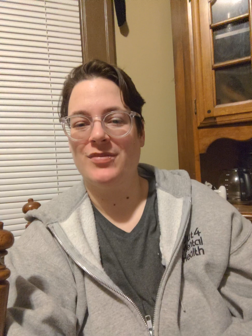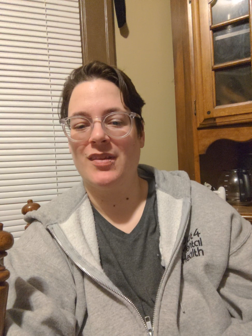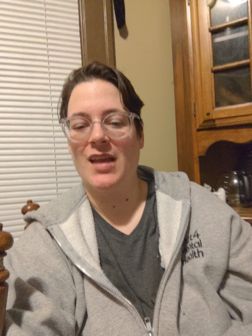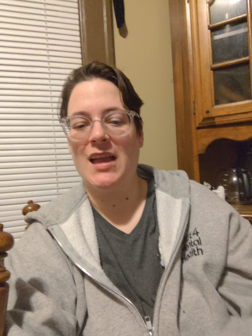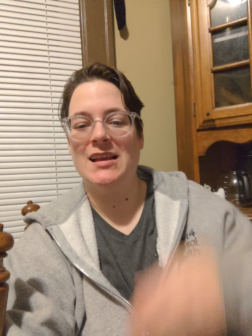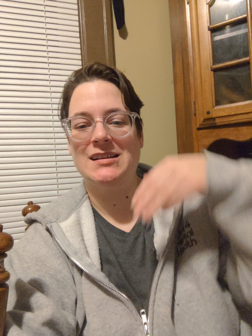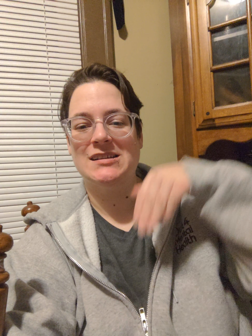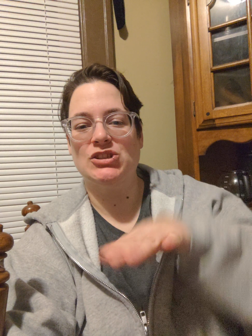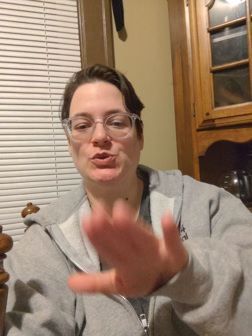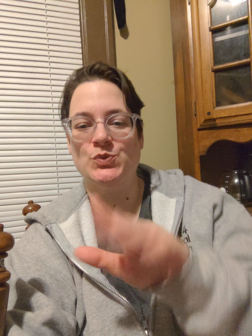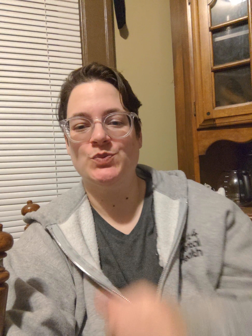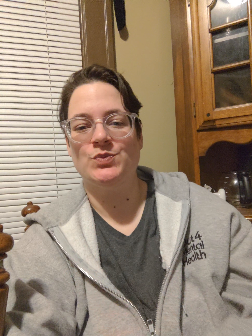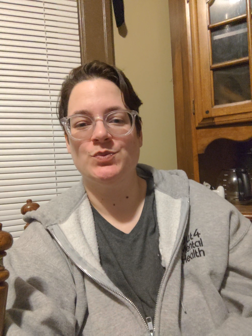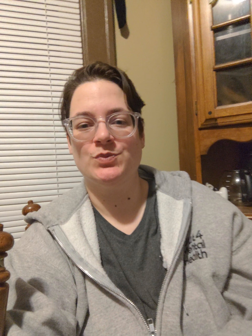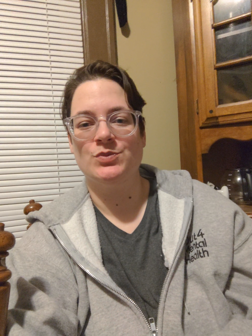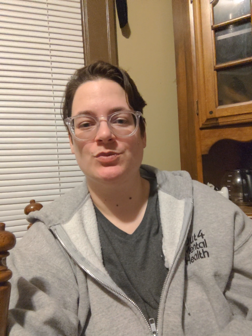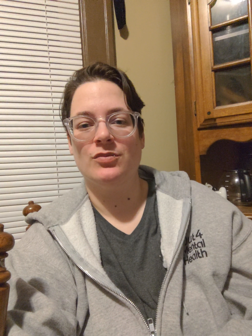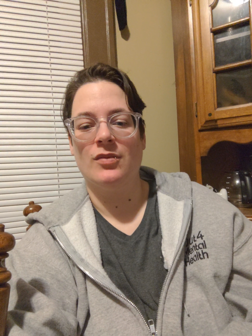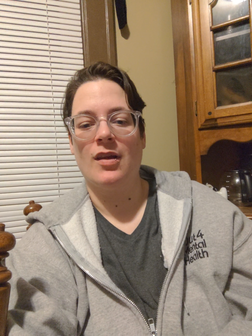into